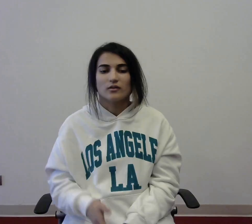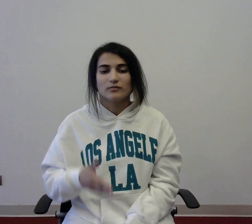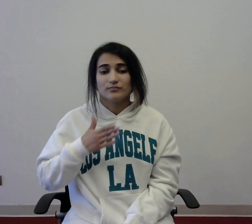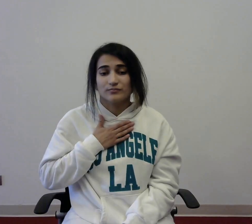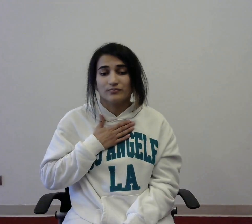mən